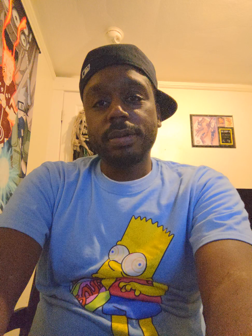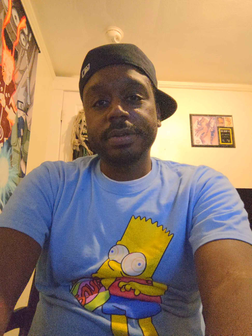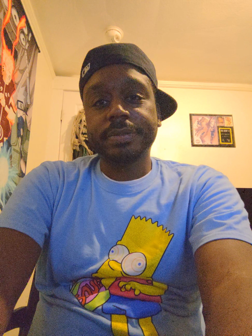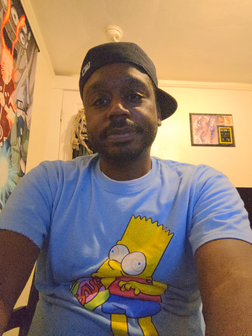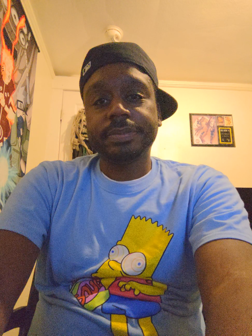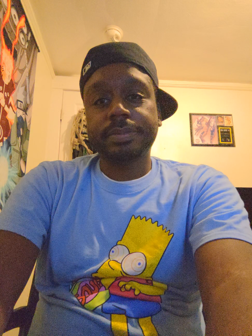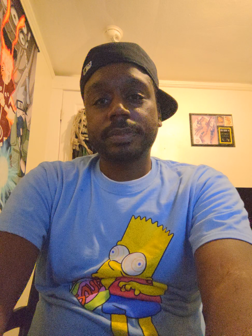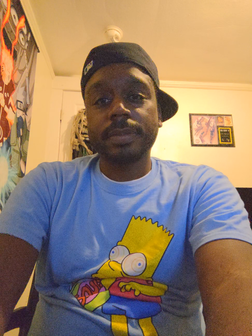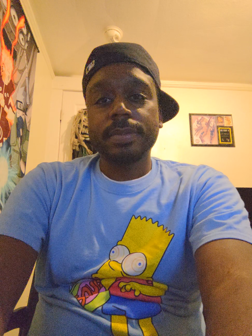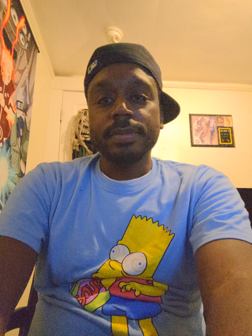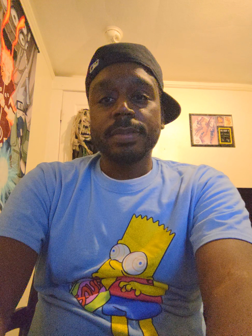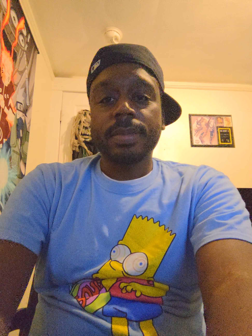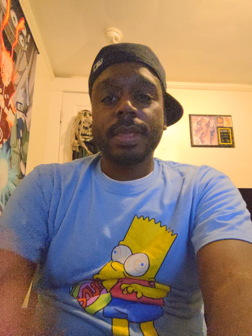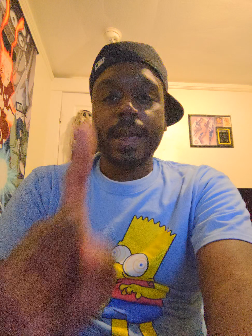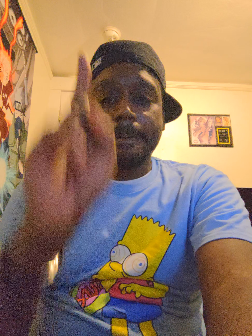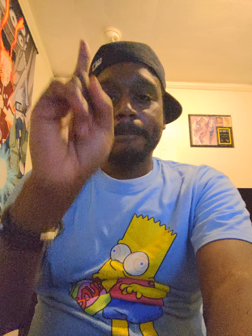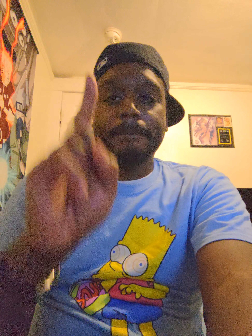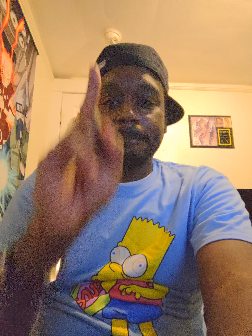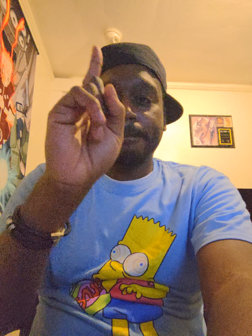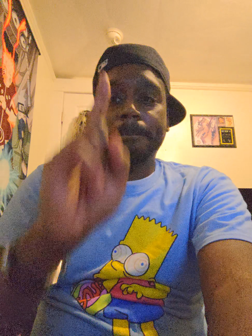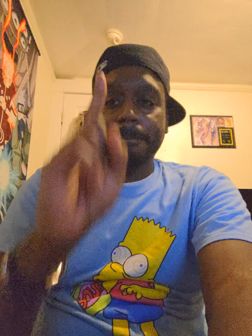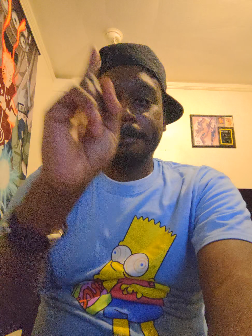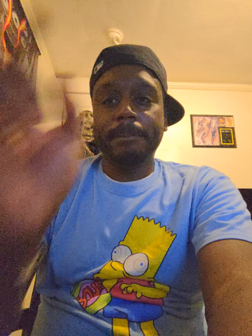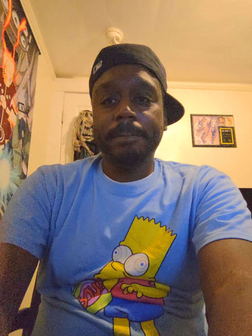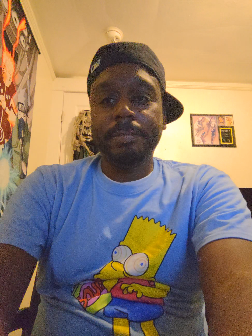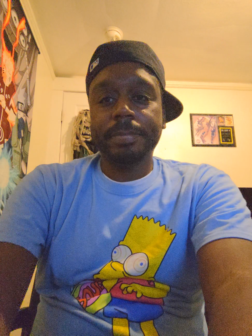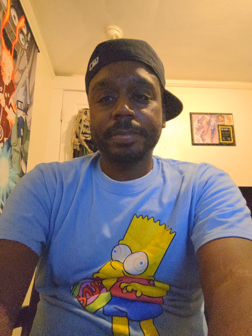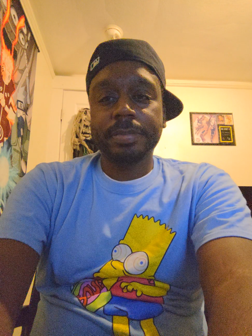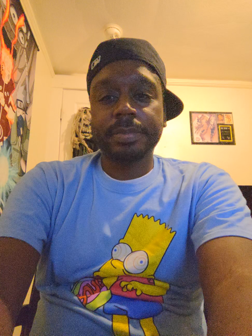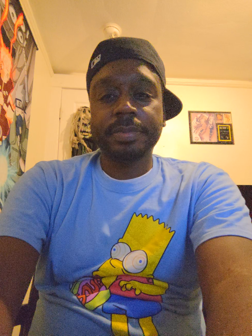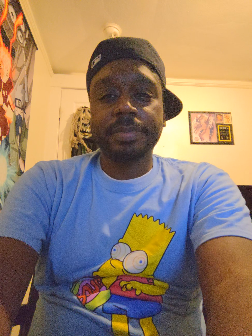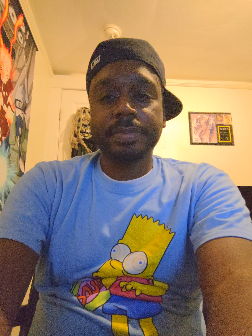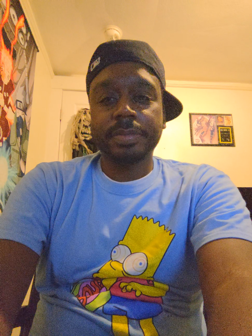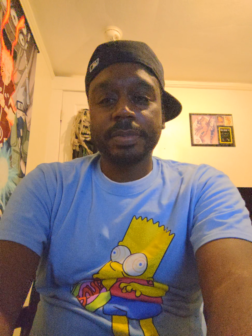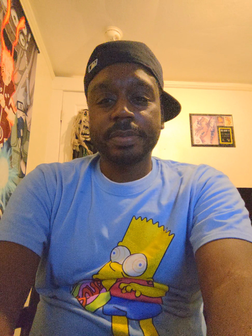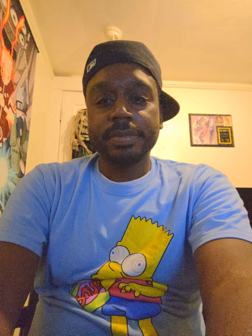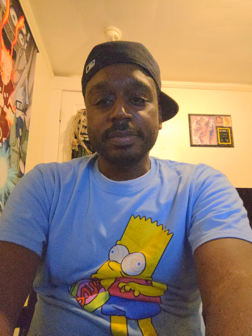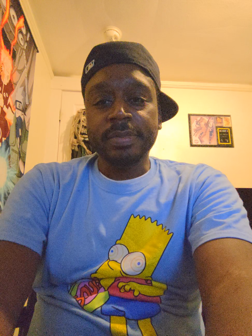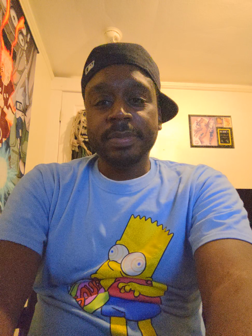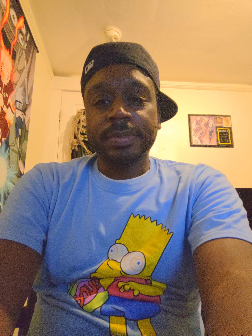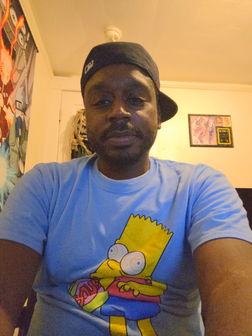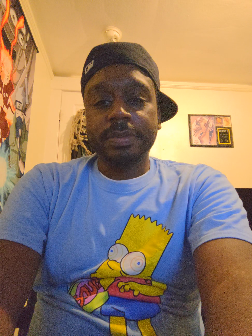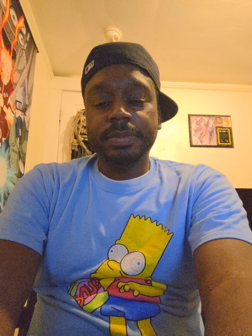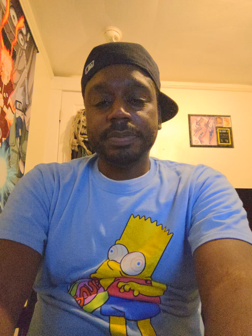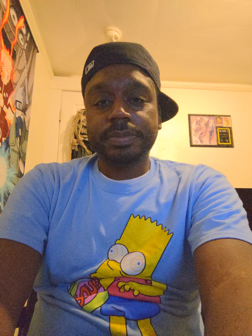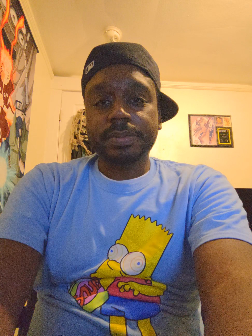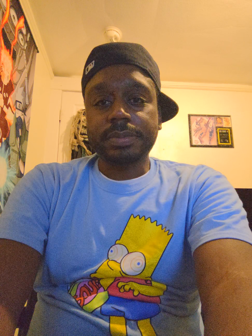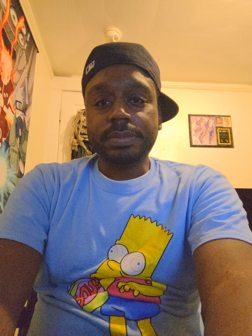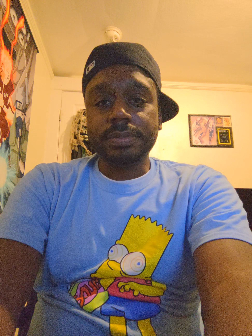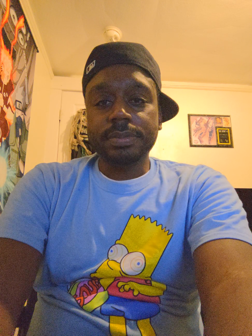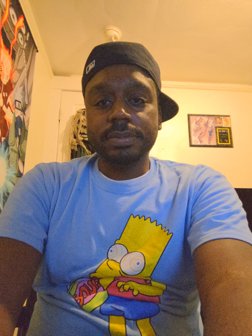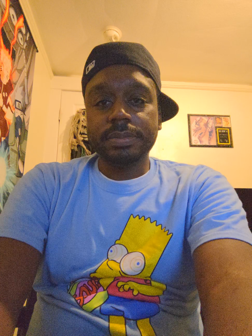up